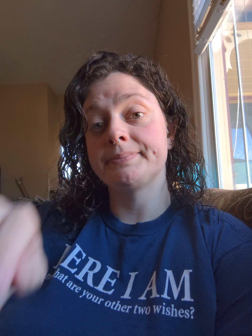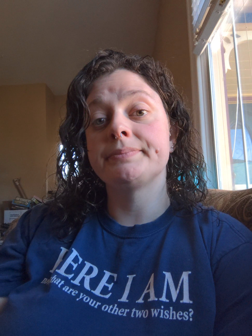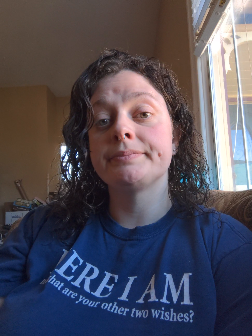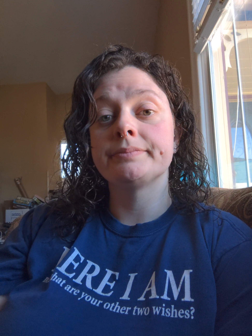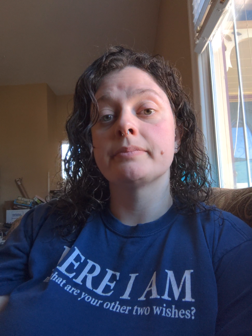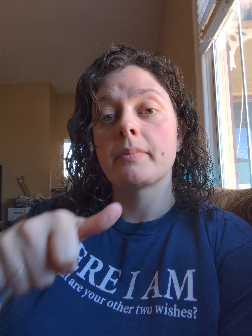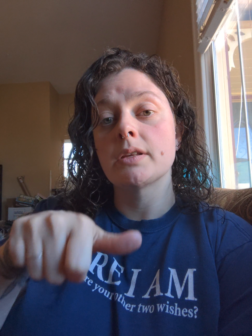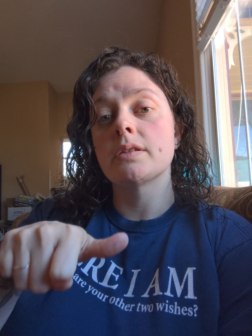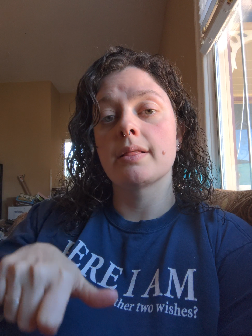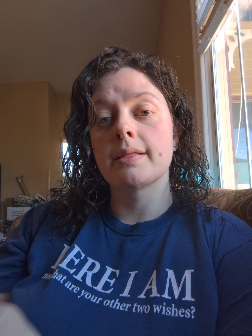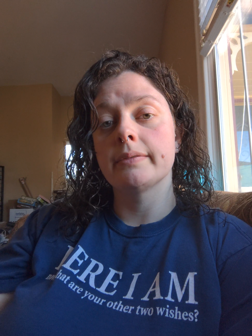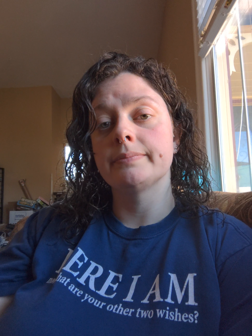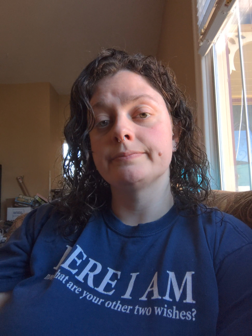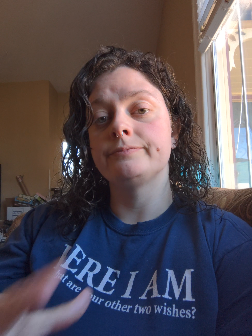puzzle